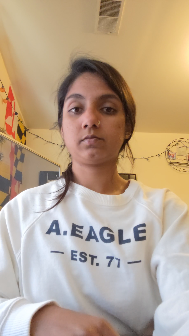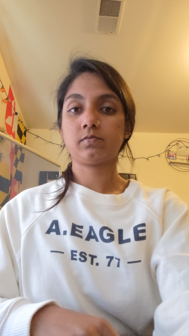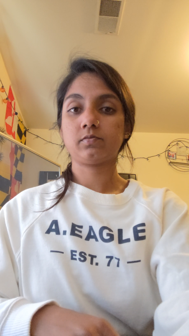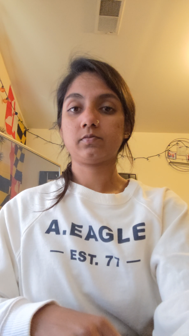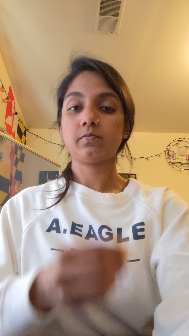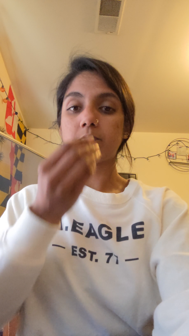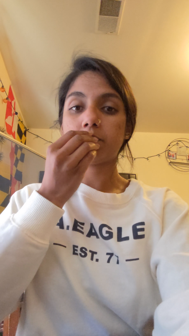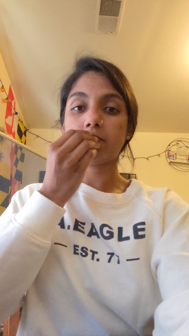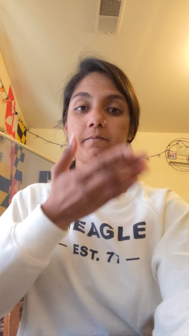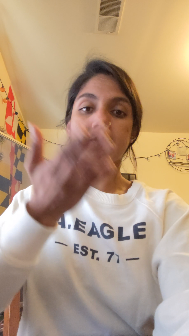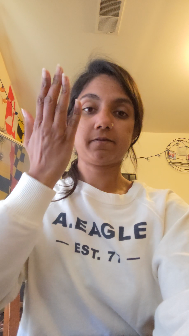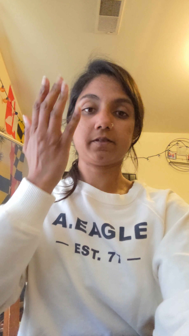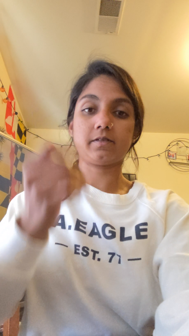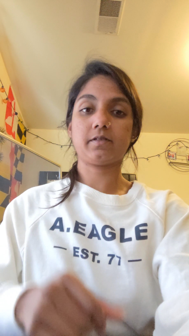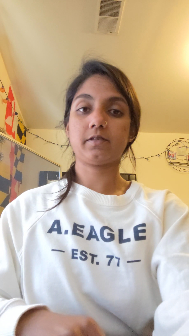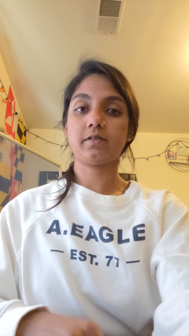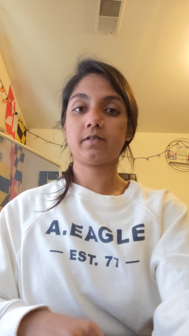breakfast